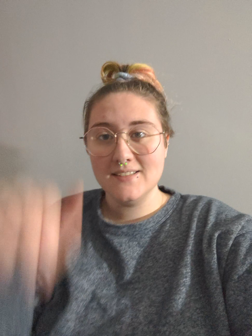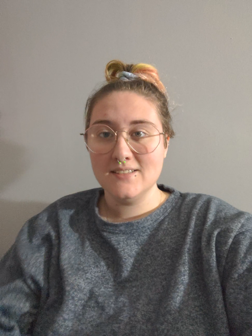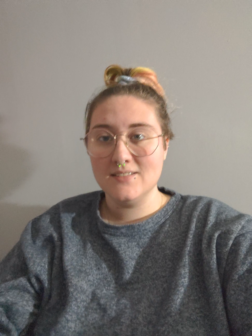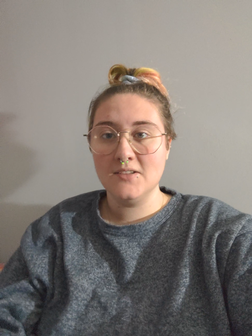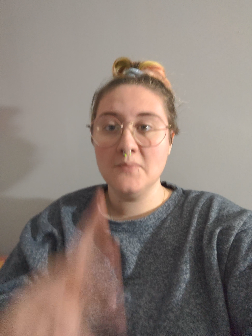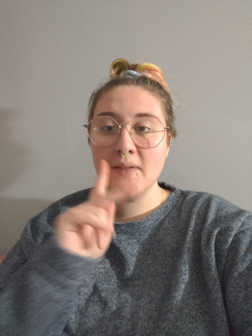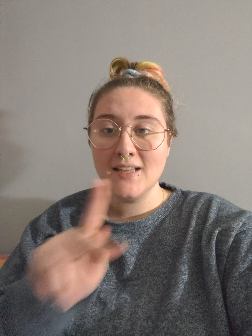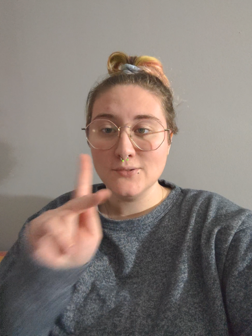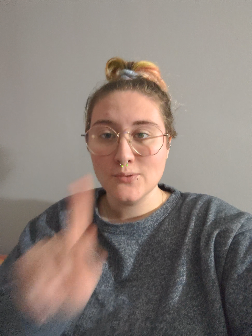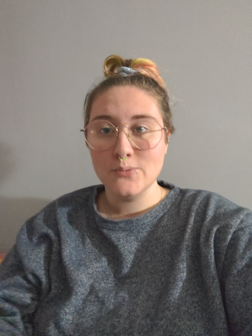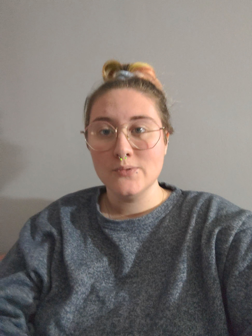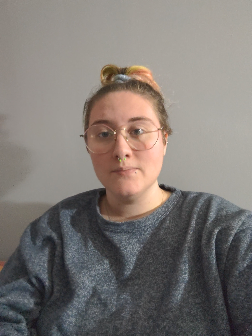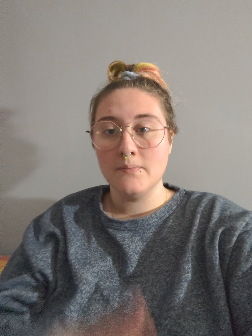pencil